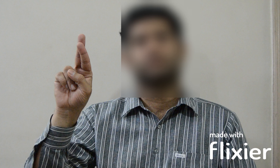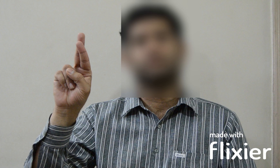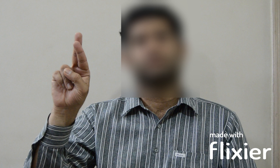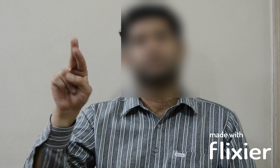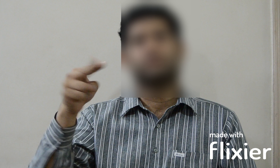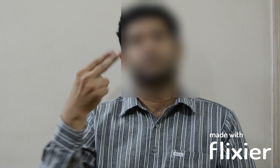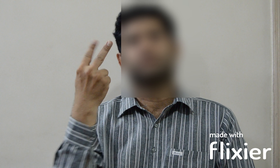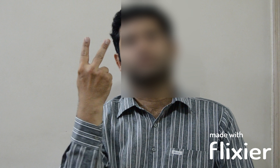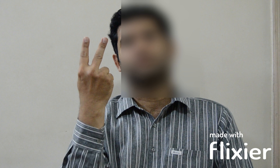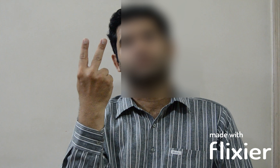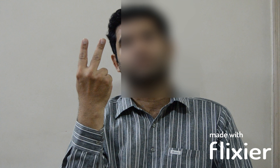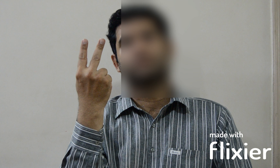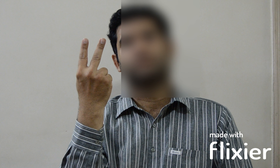ڑ